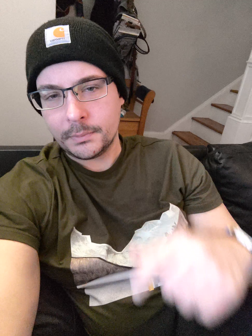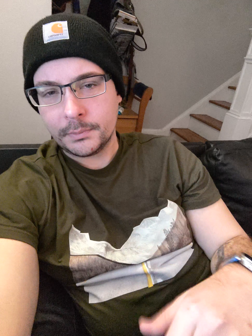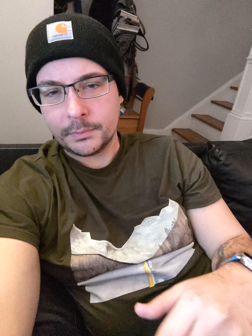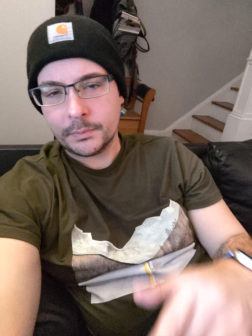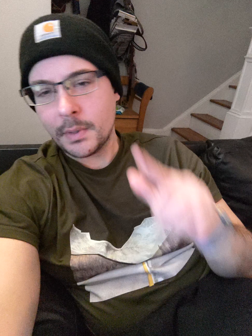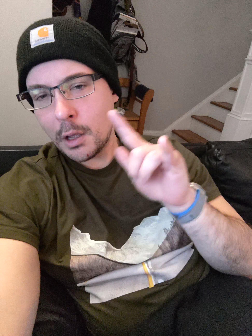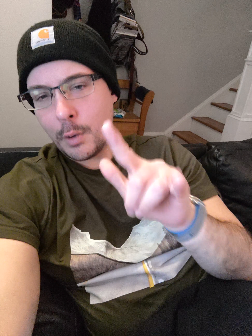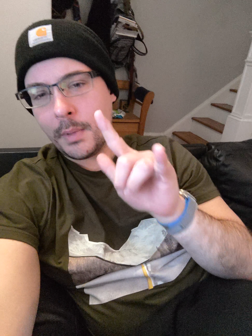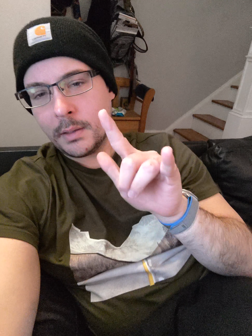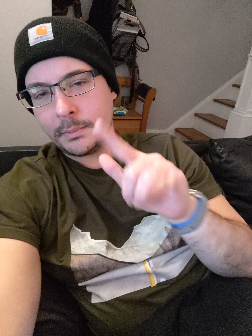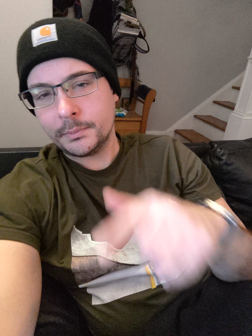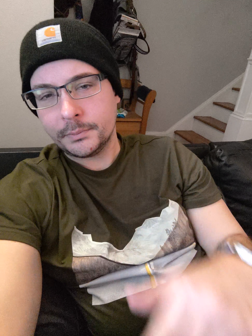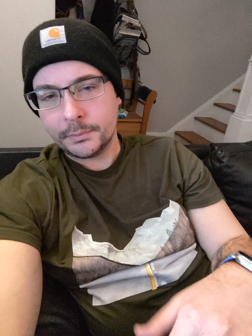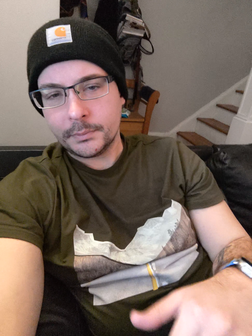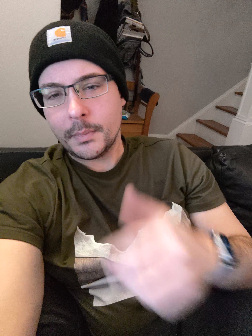airplane